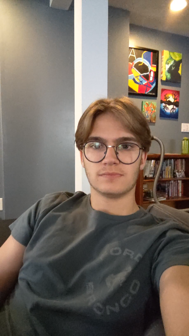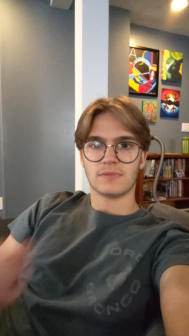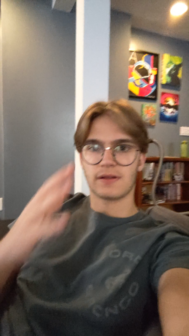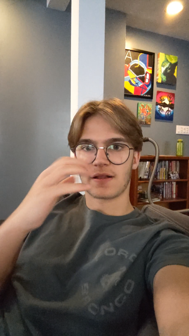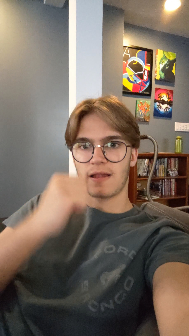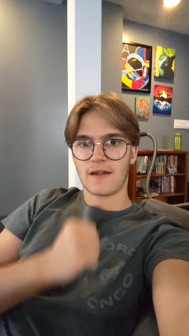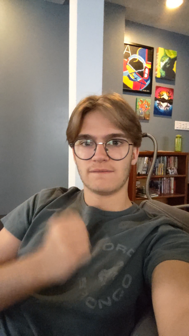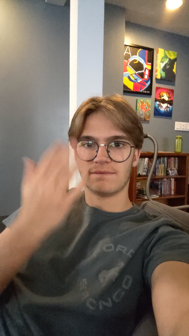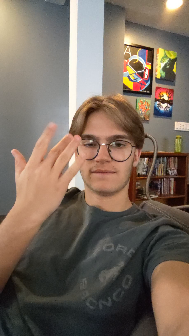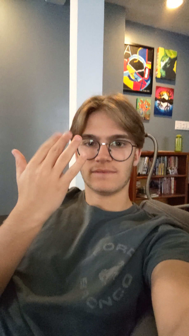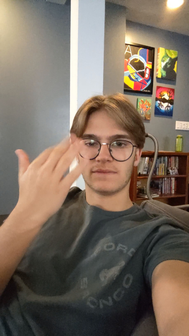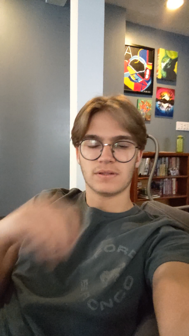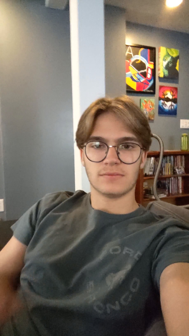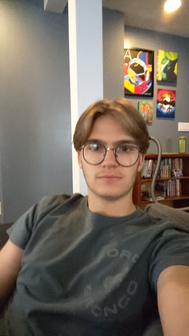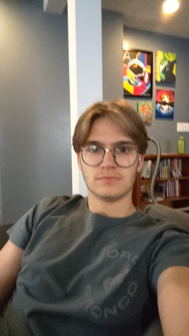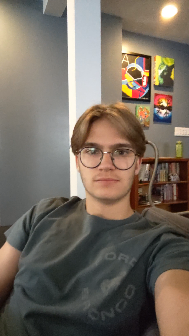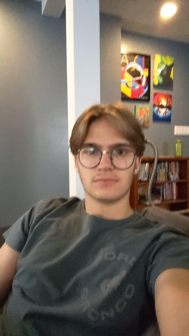gloves